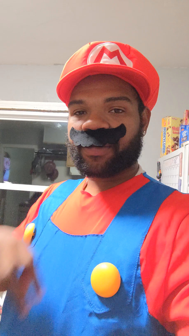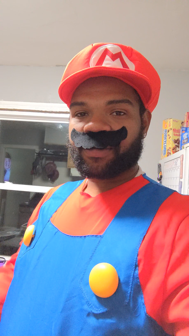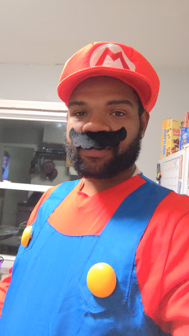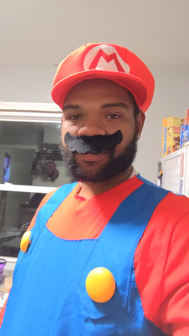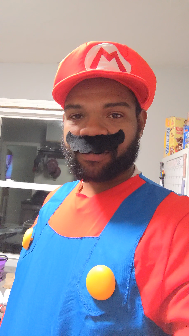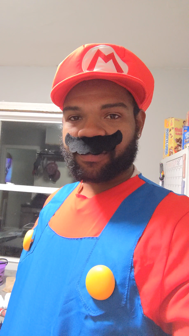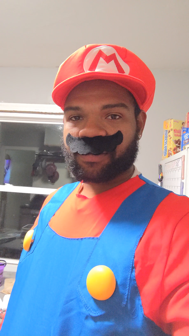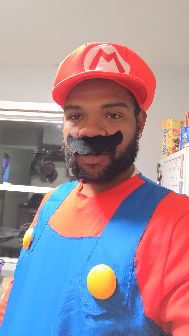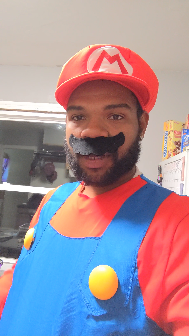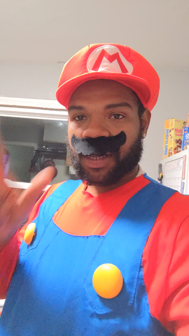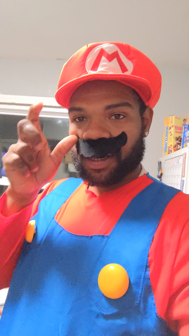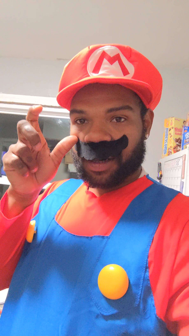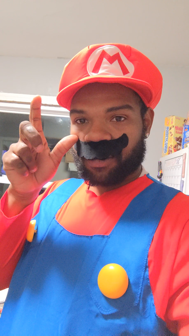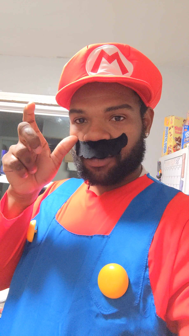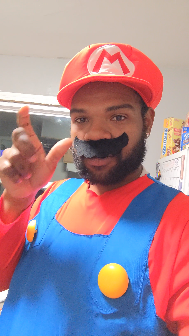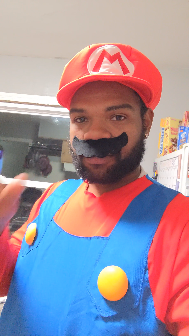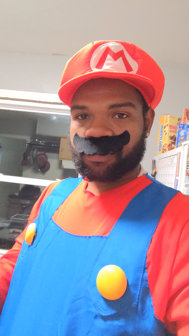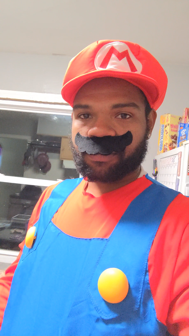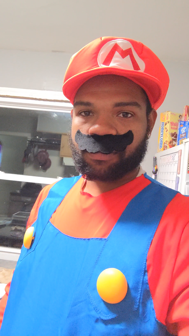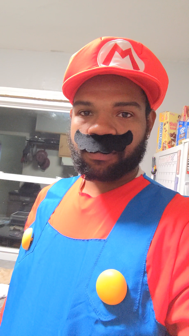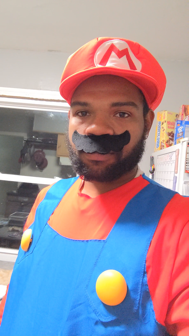camera